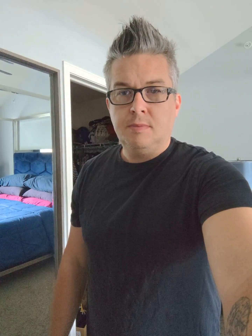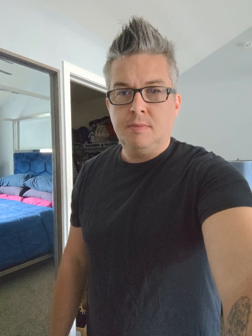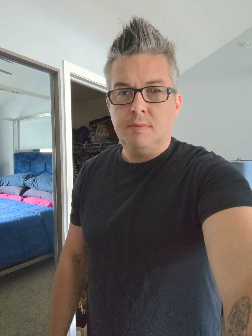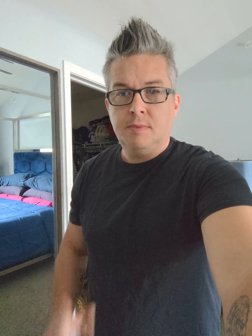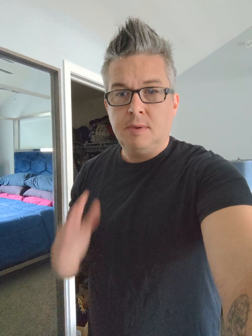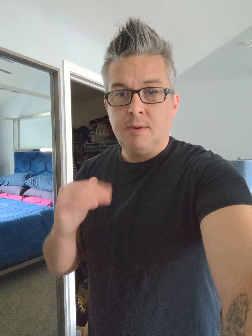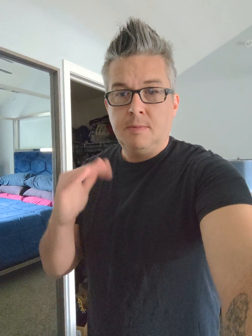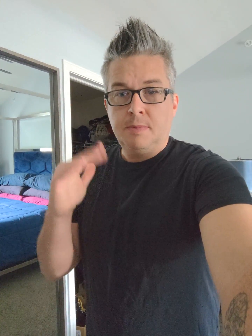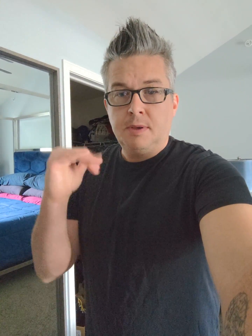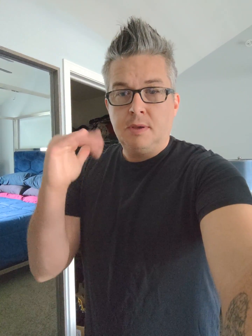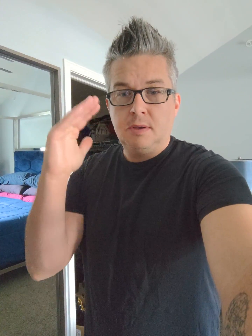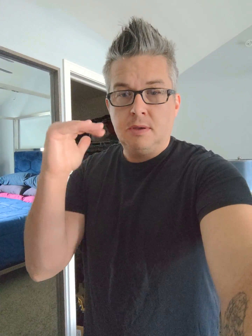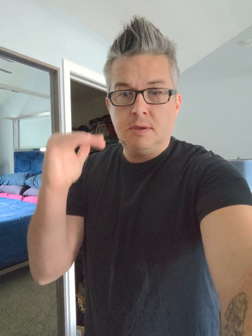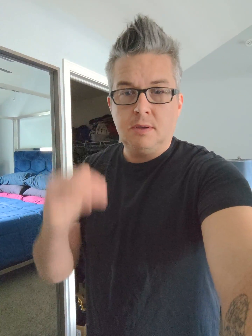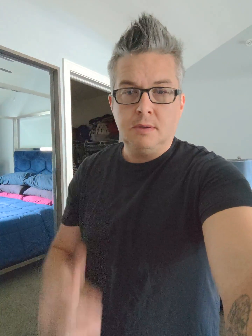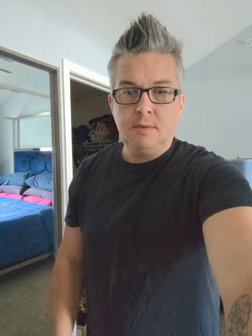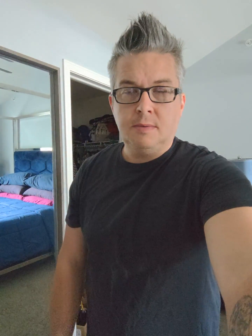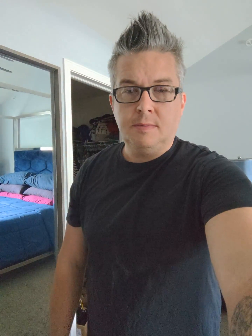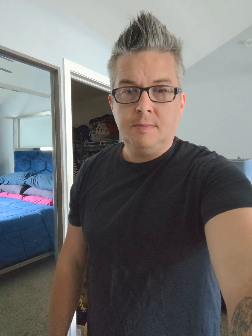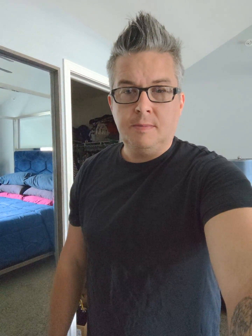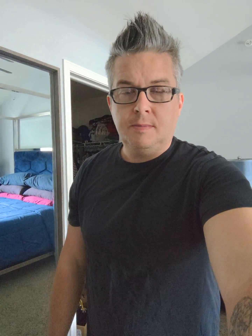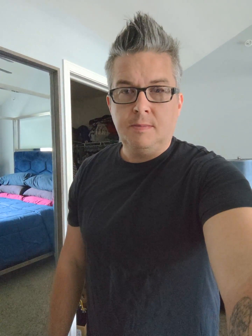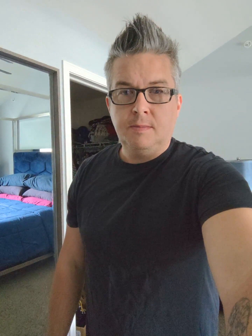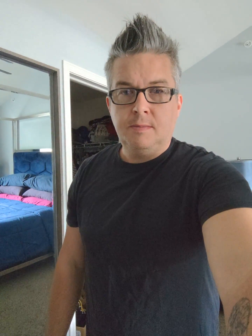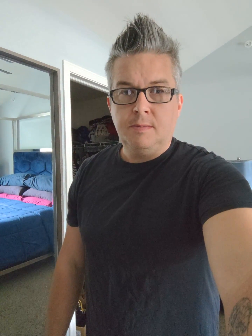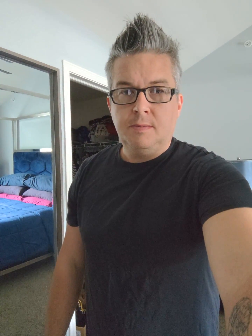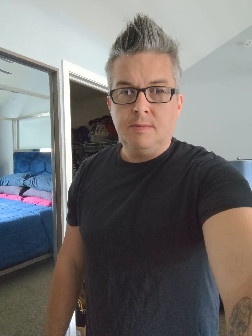build